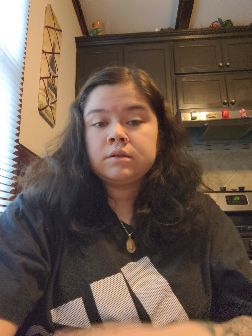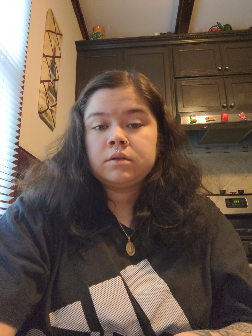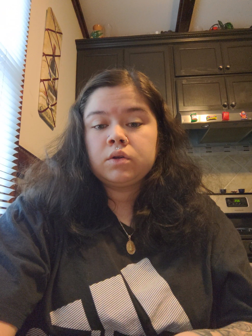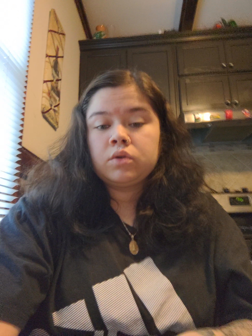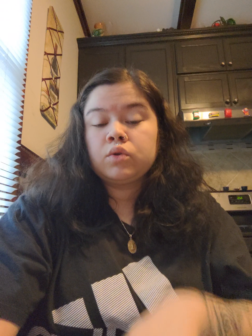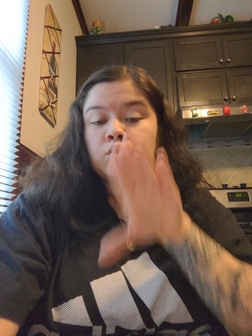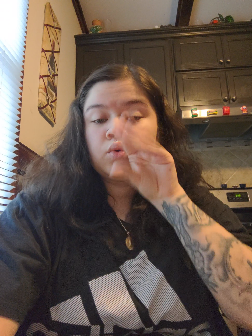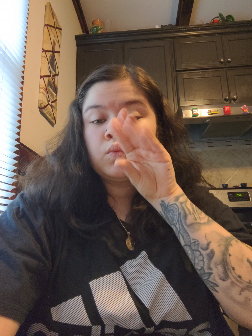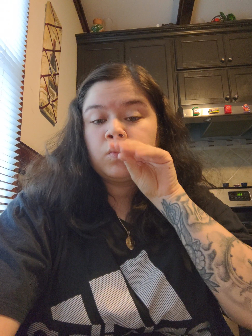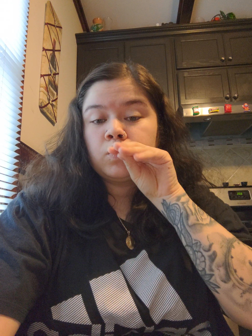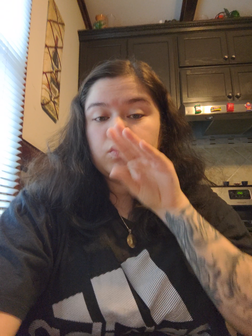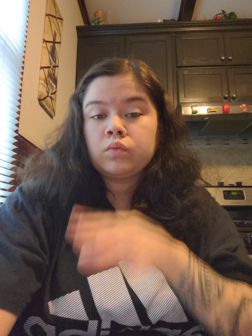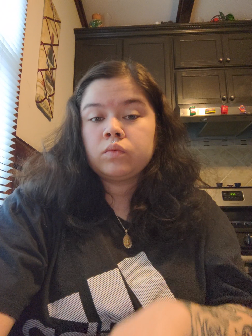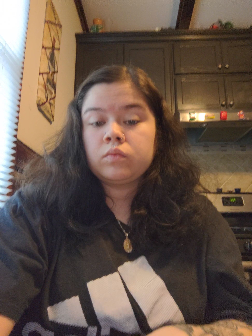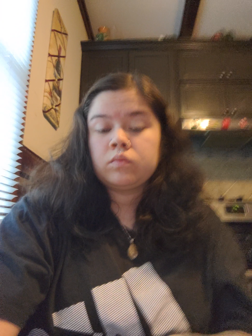goose